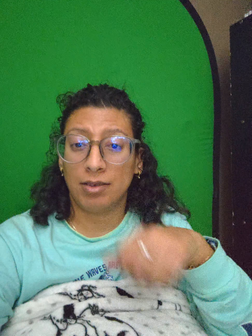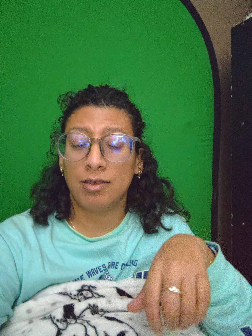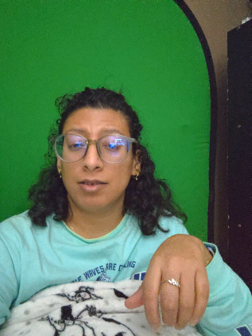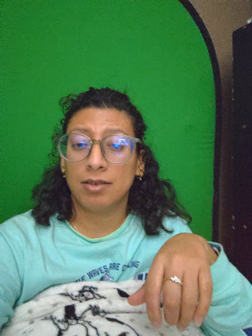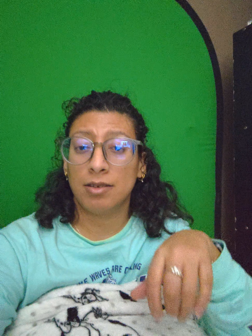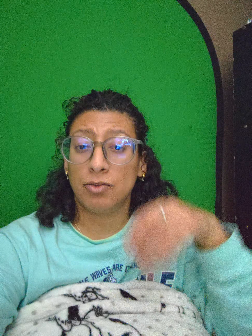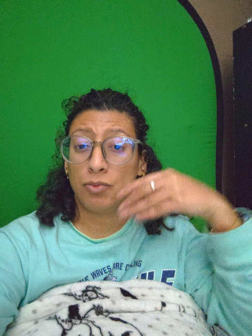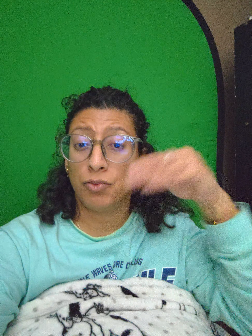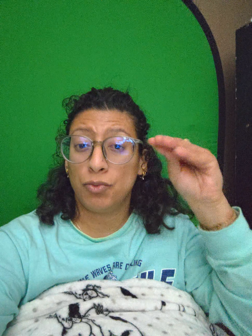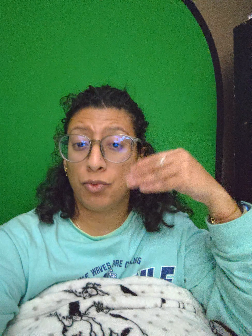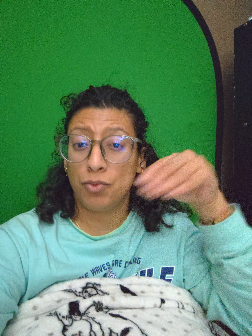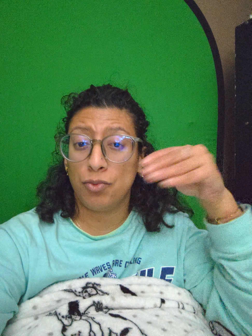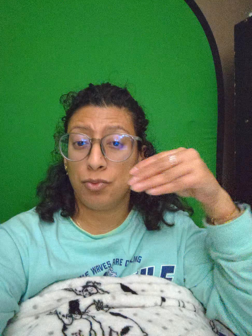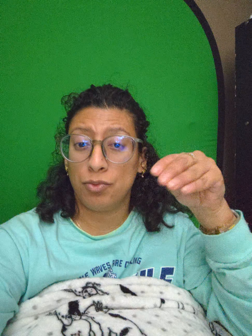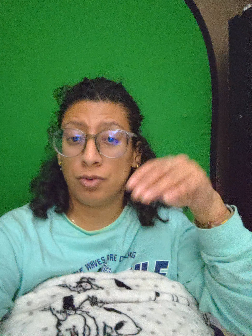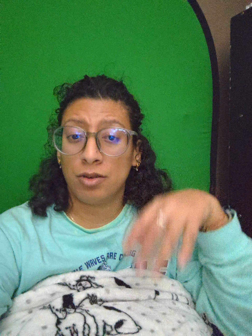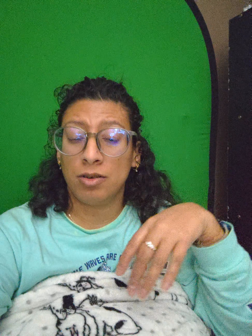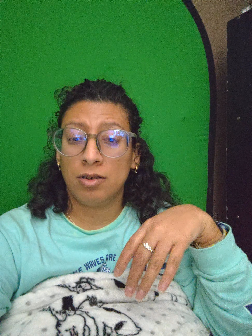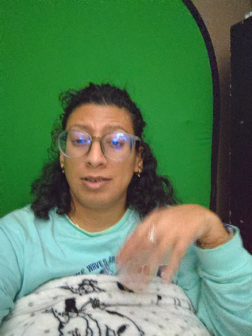store